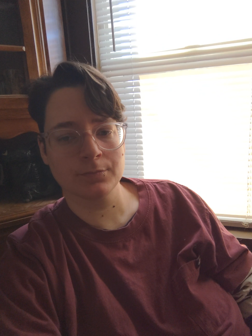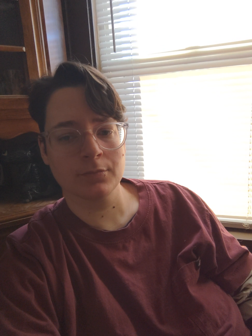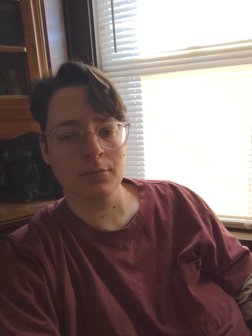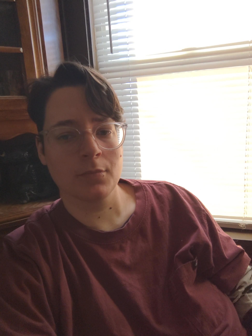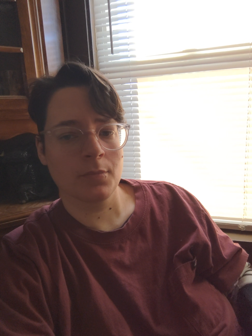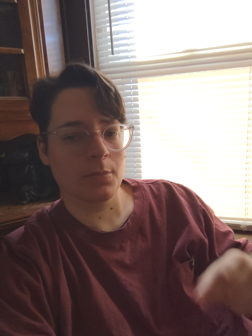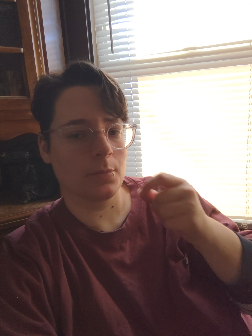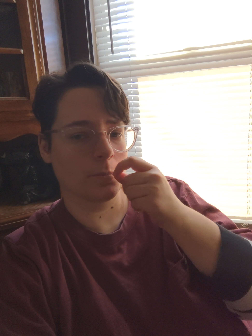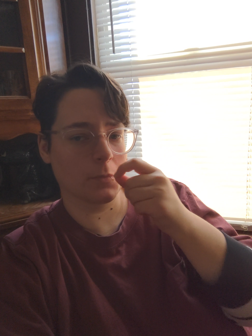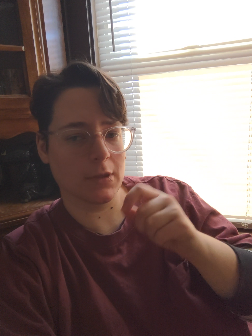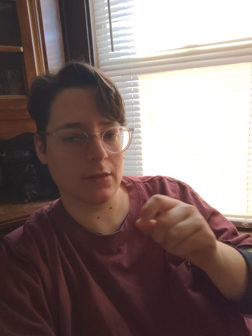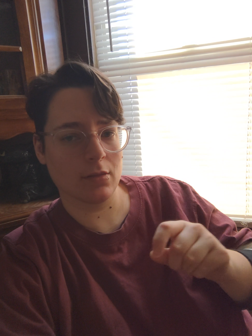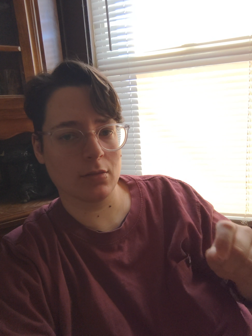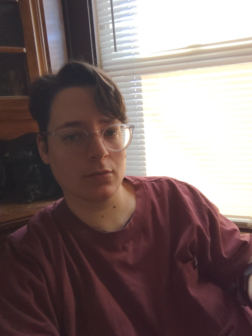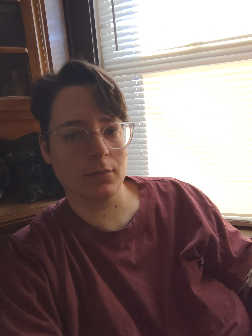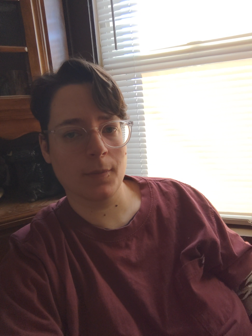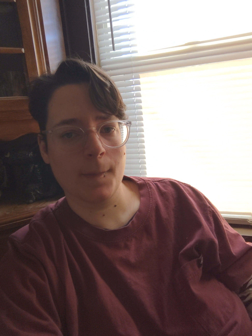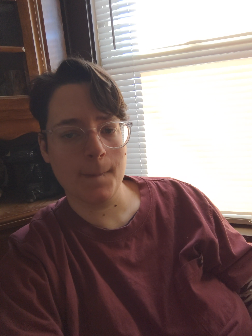pencil